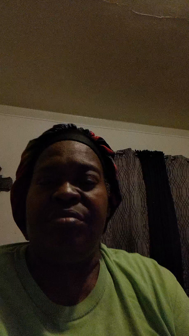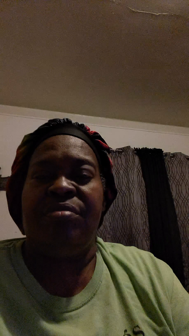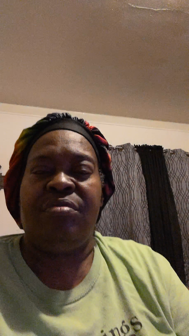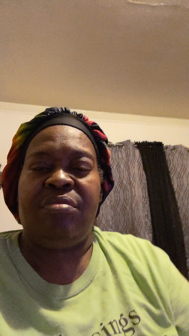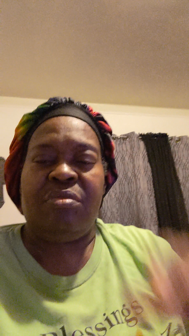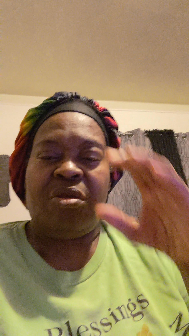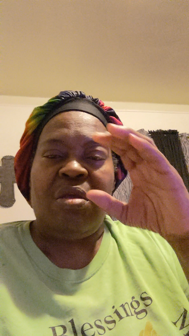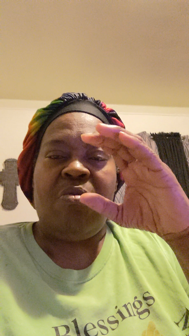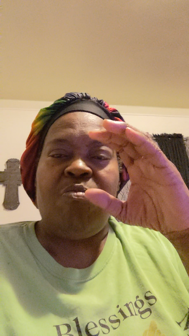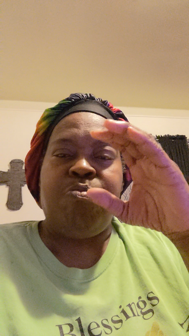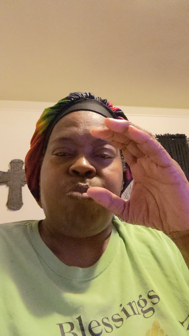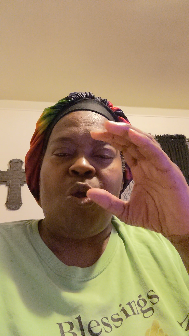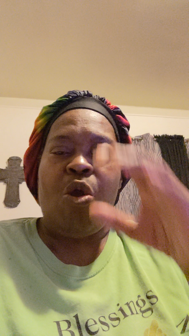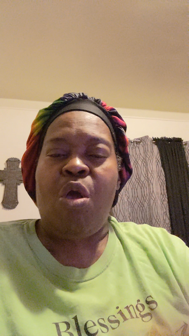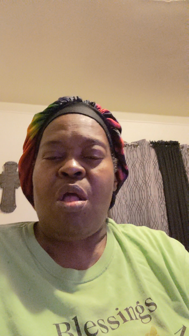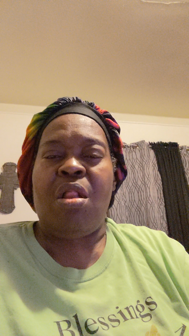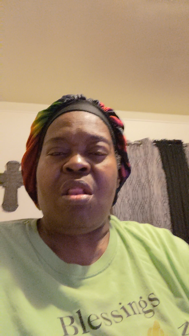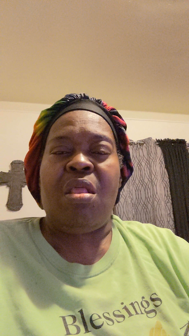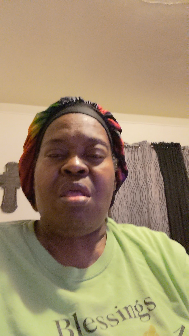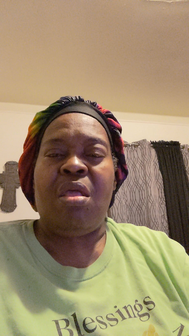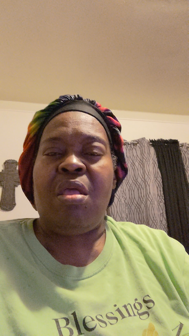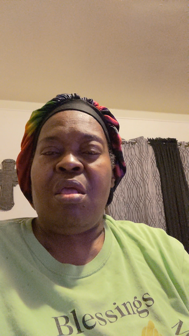ball